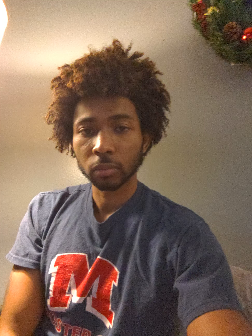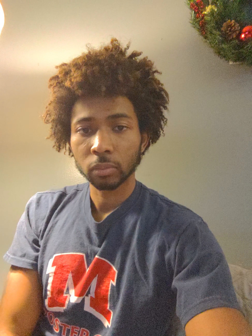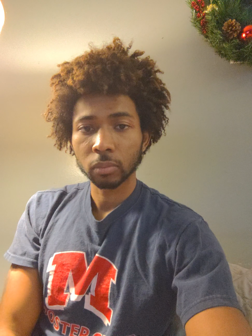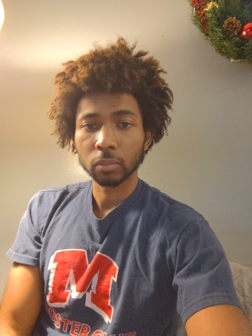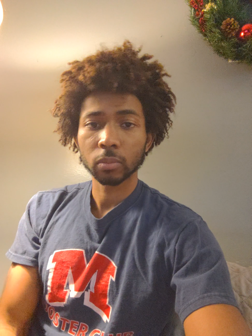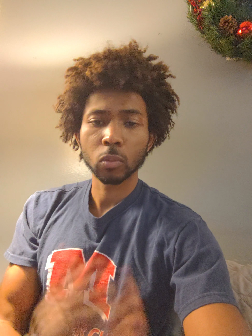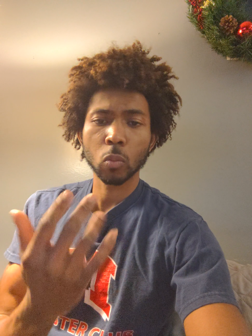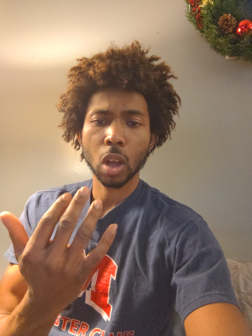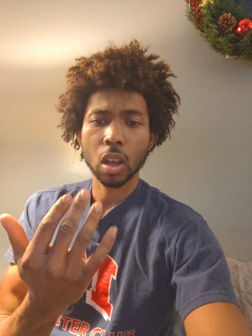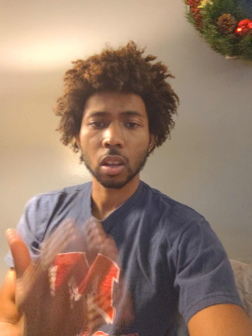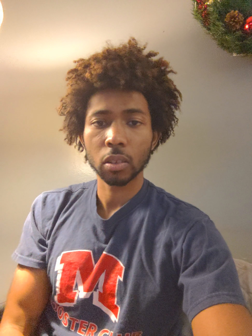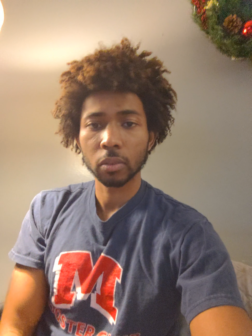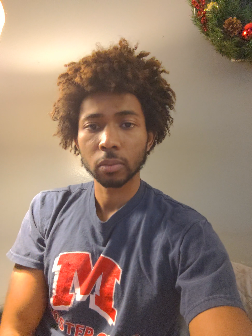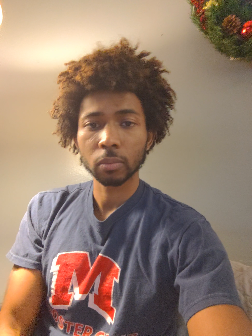wait